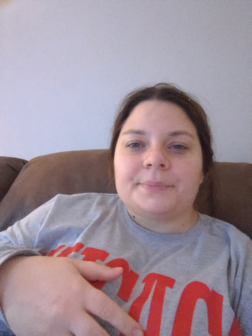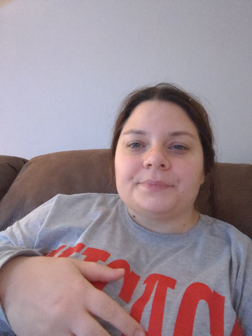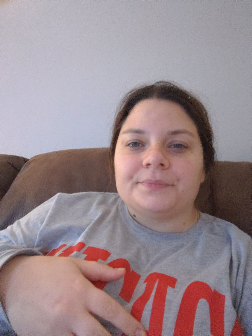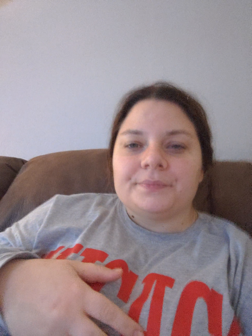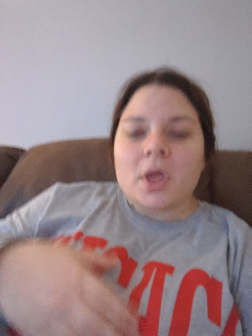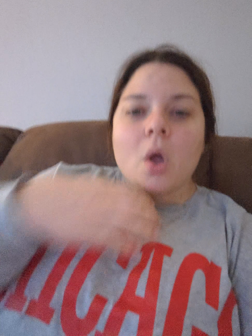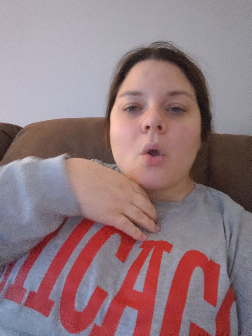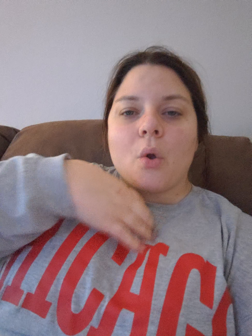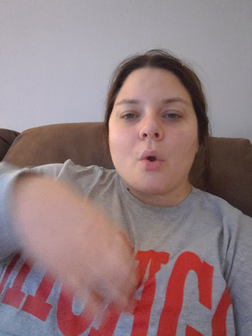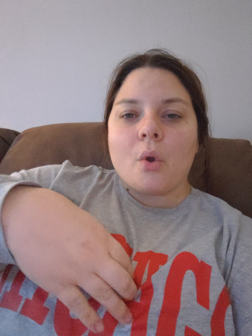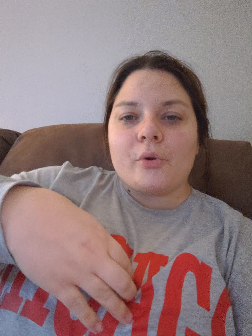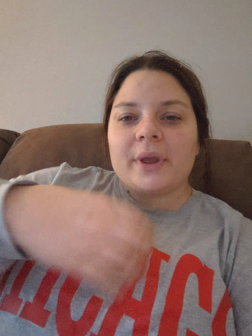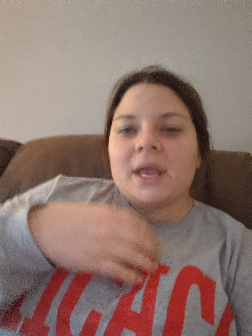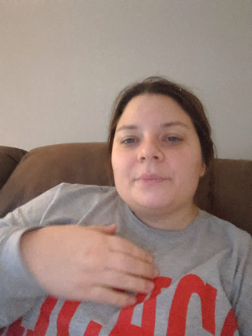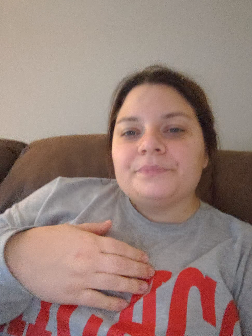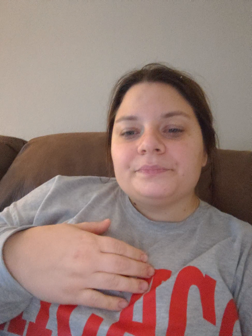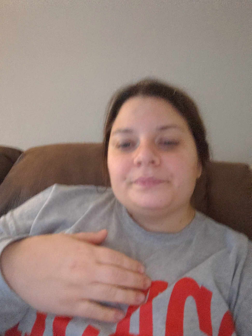hungry